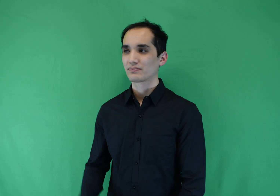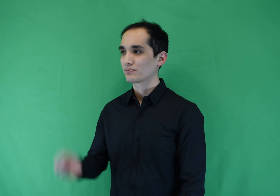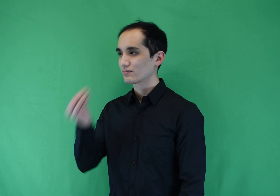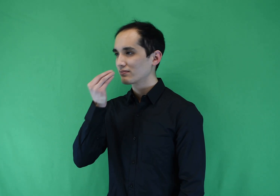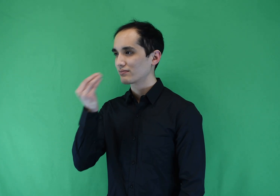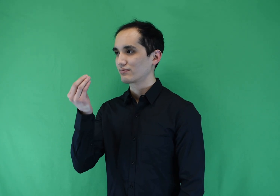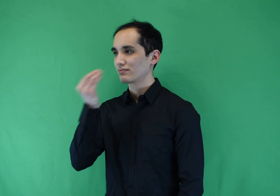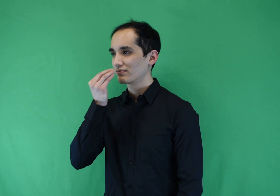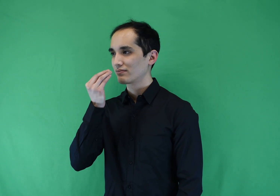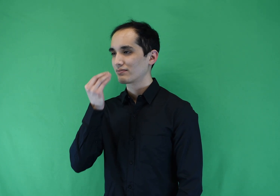comida